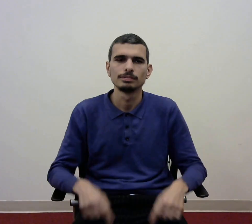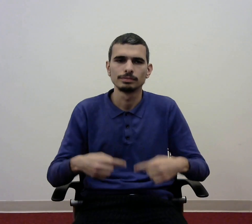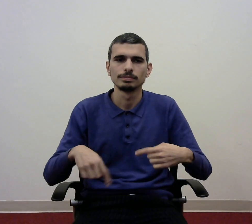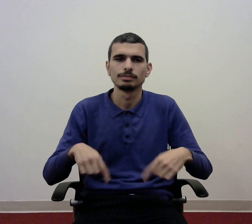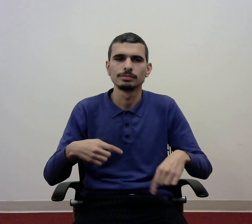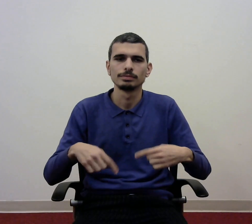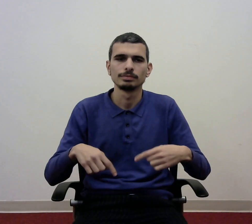futbol